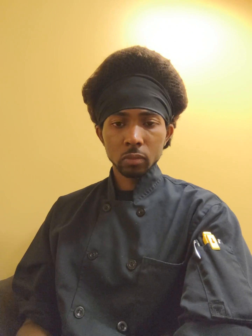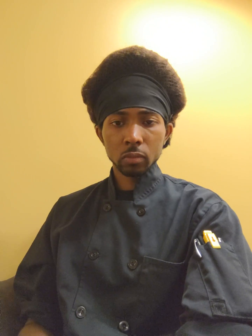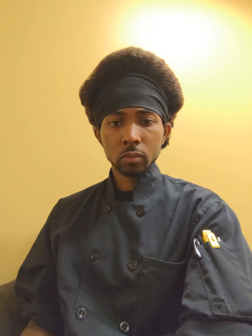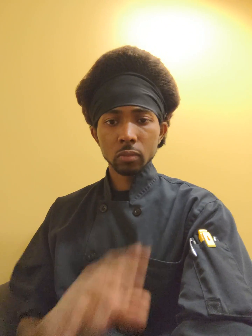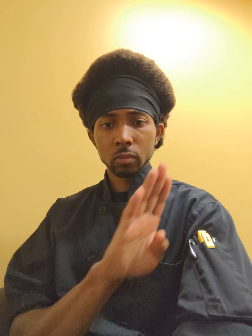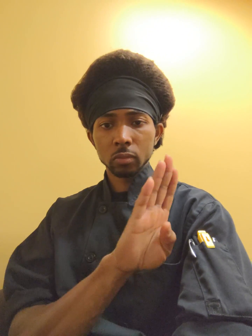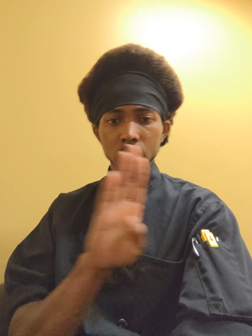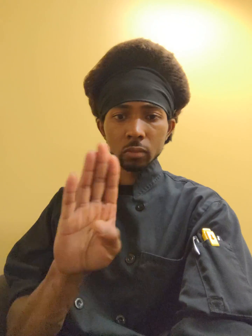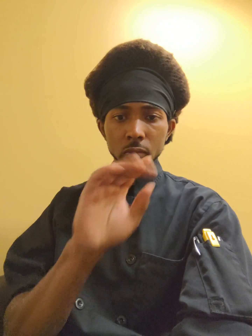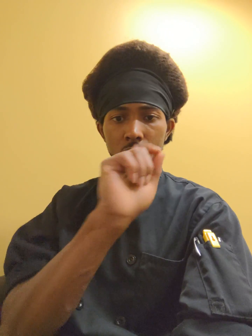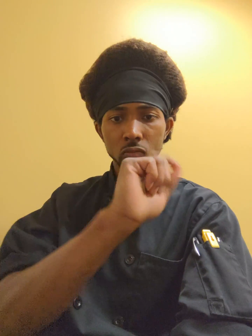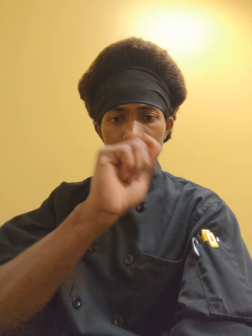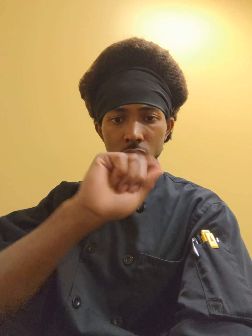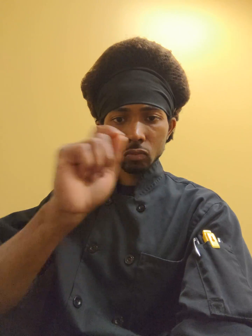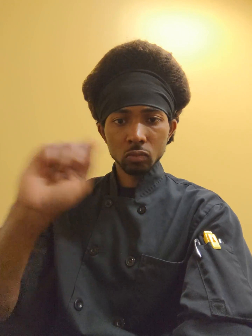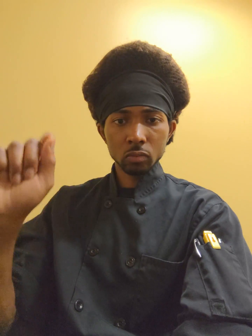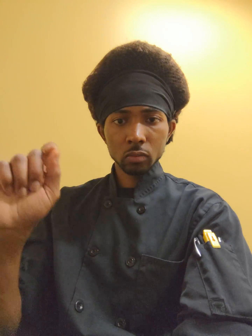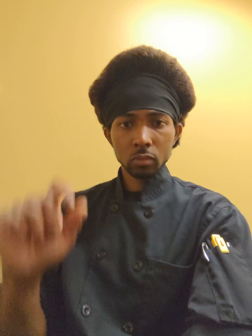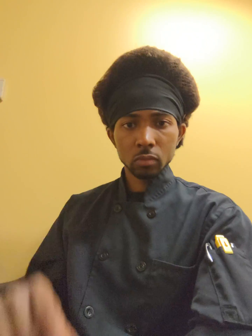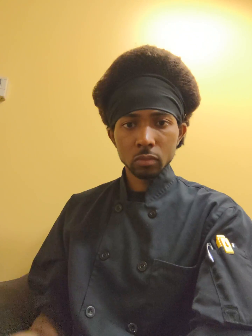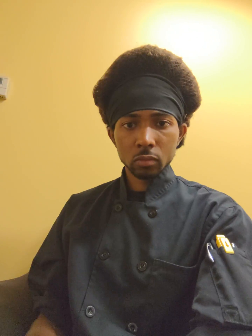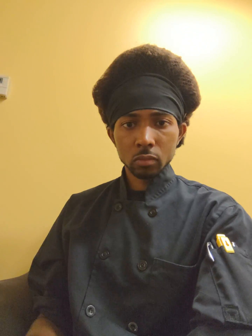chalk